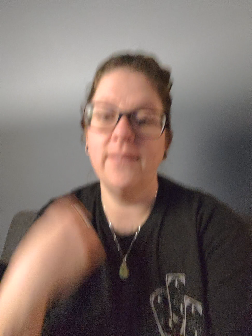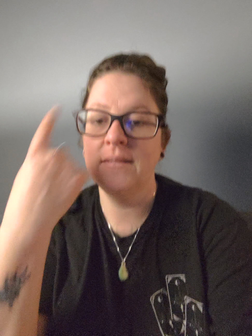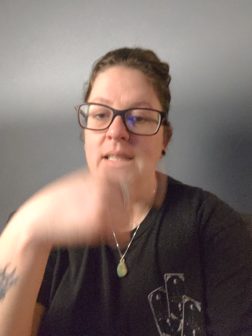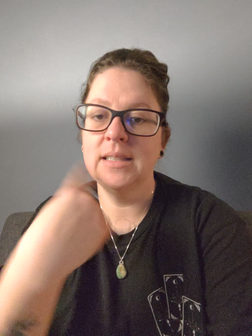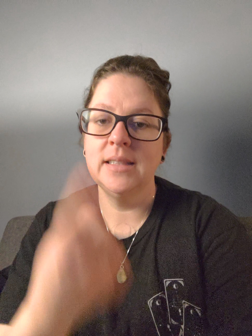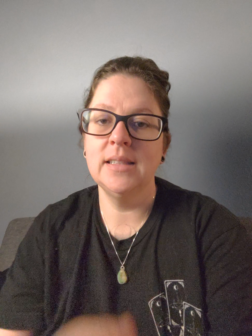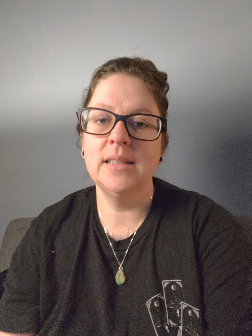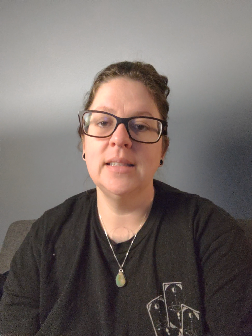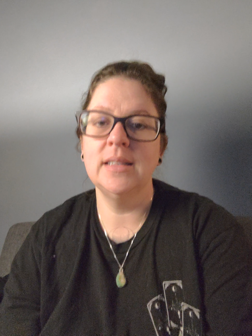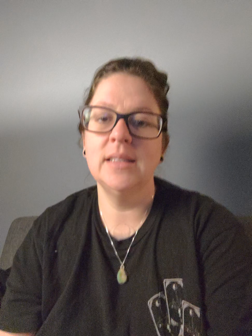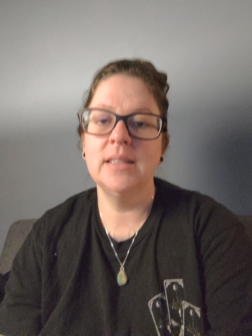face